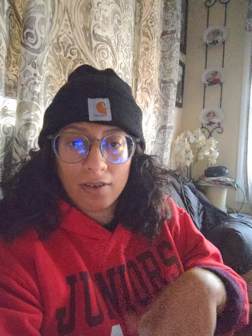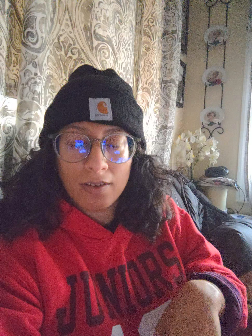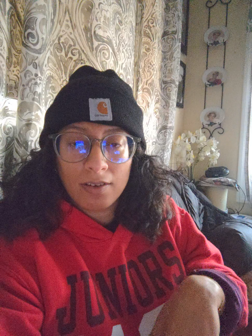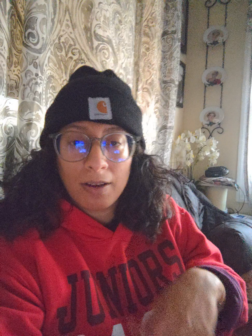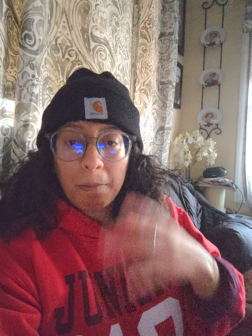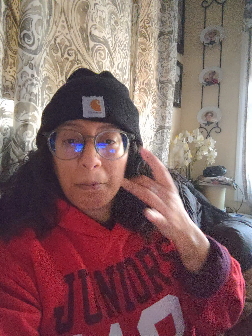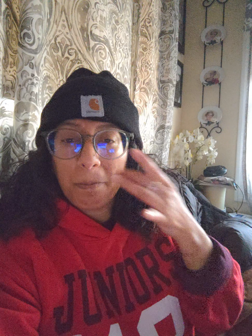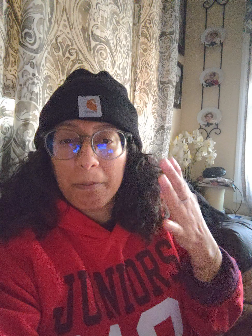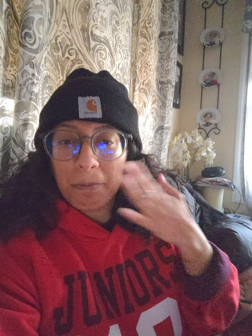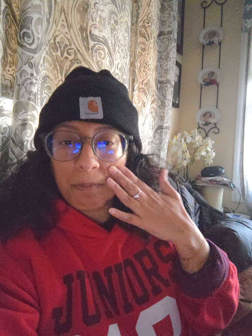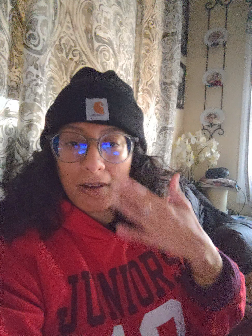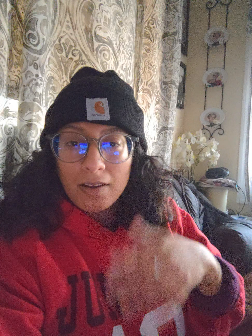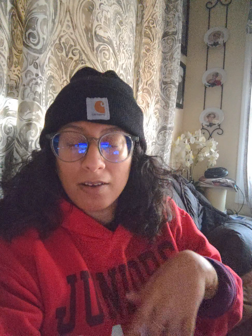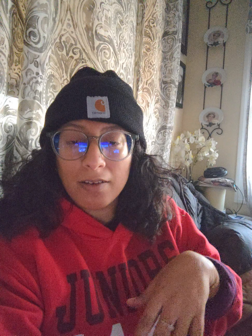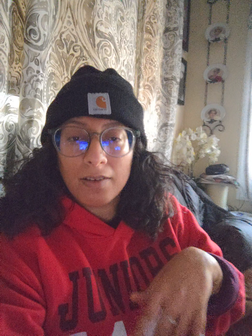bee